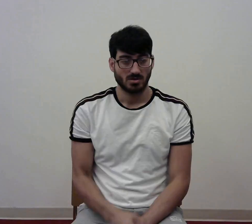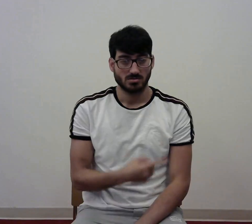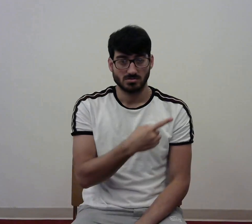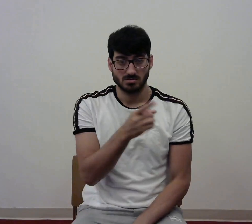siz